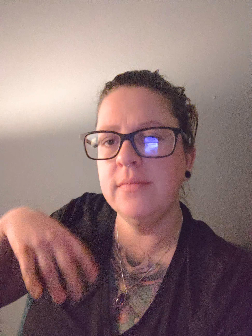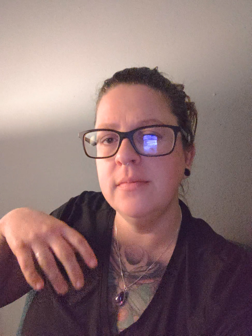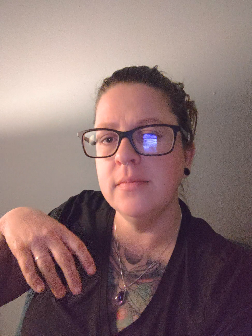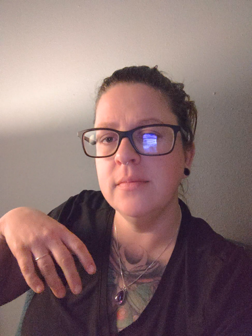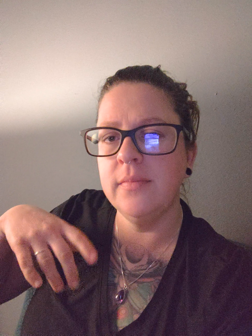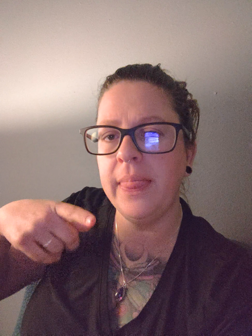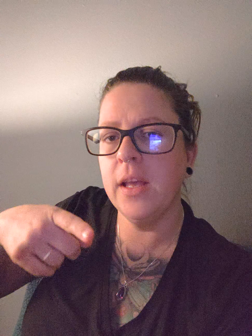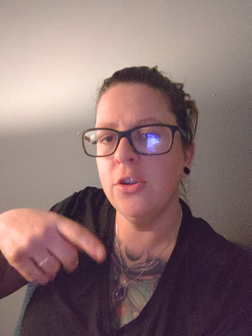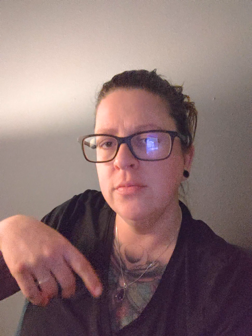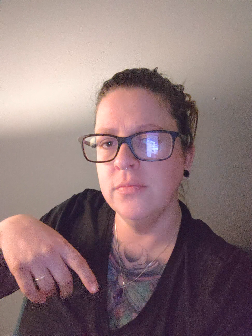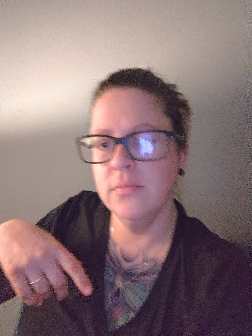there